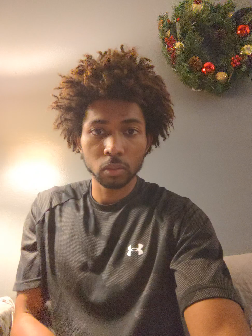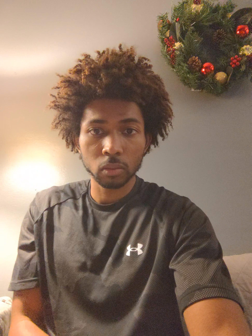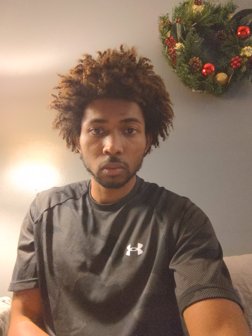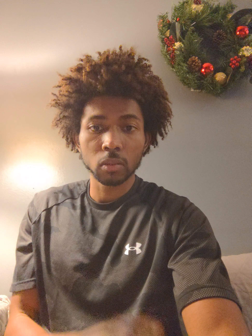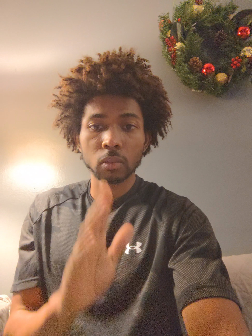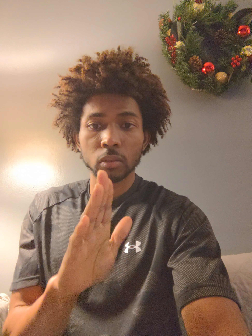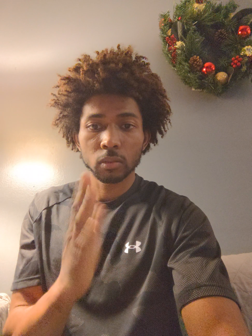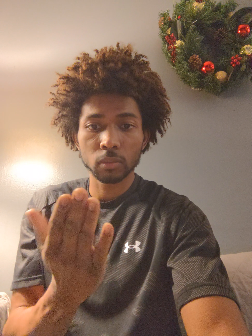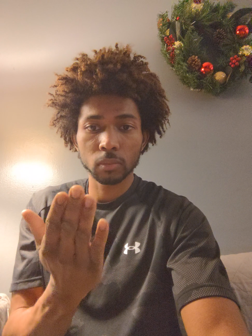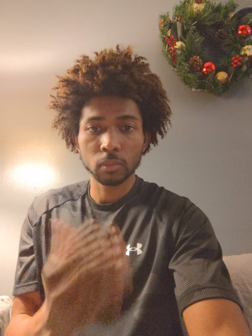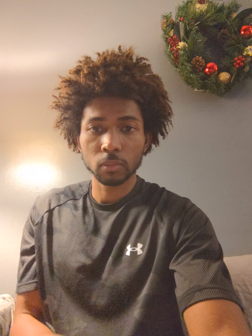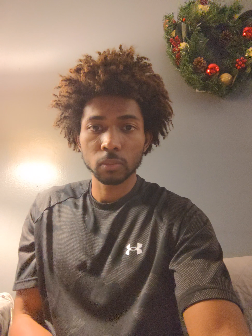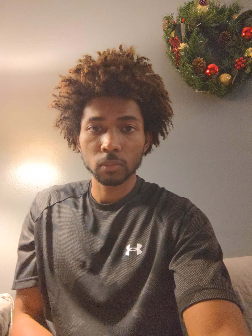book